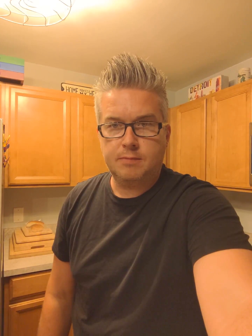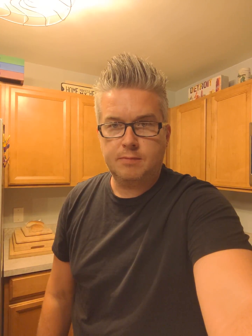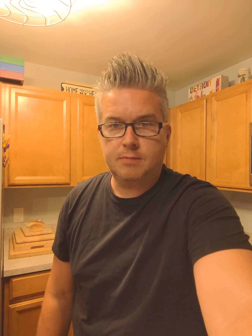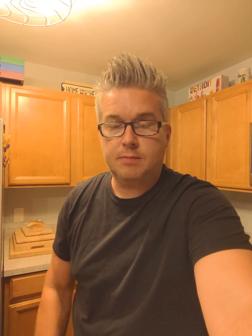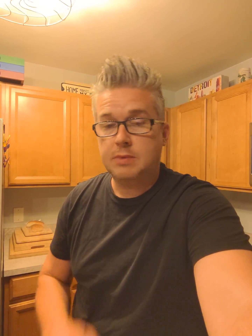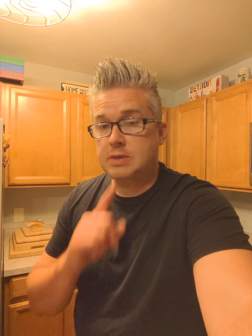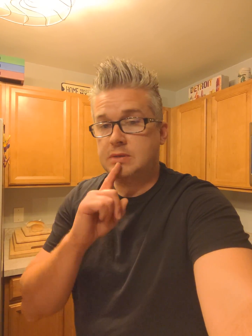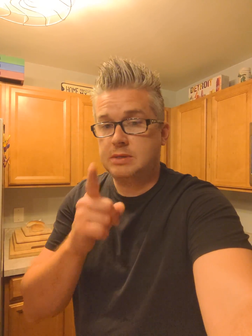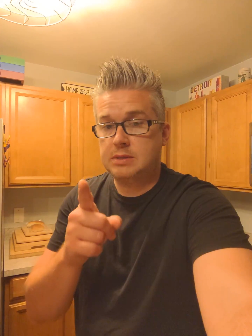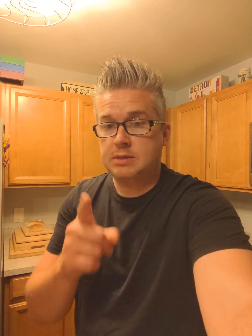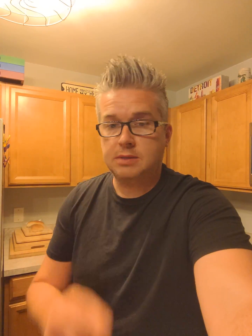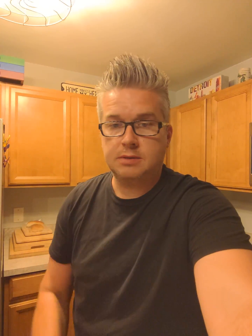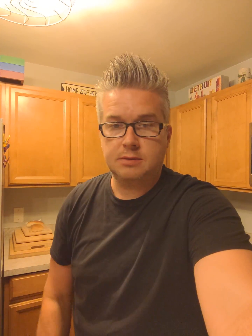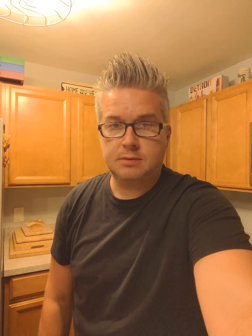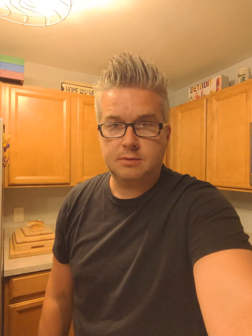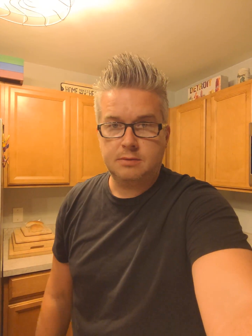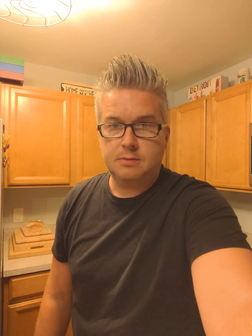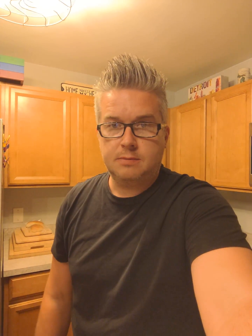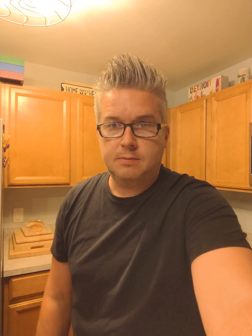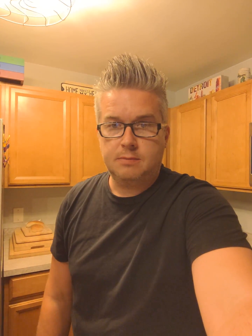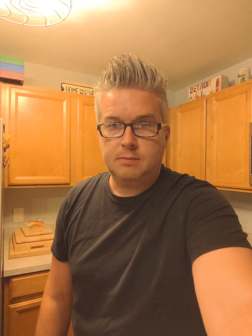is